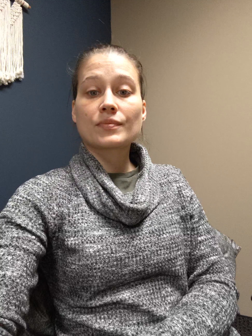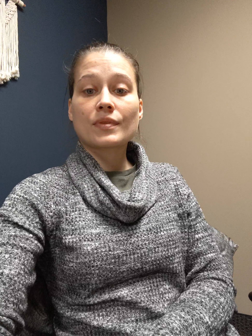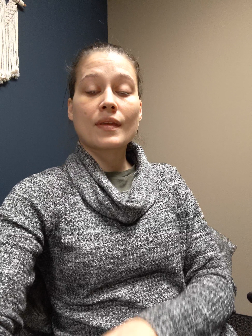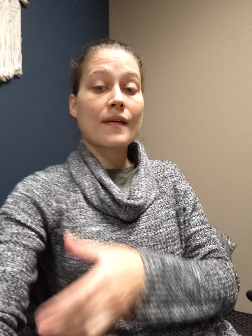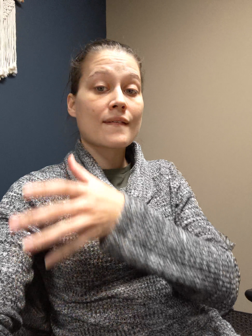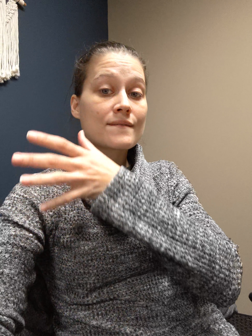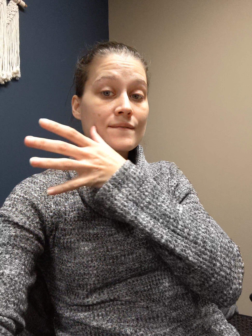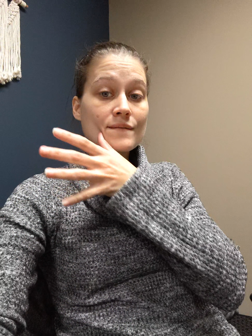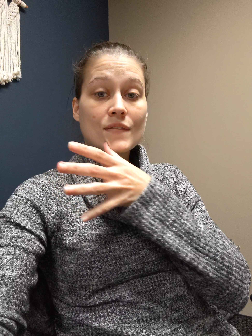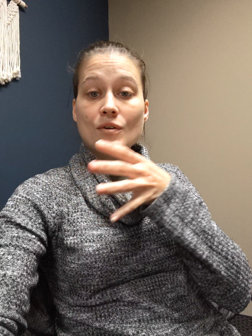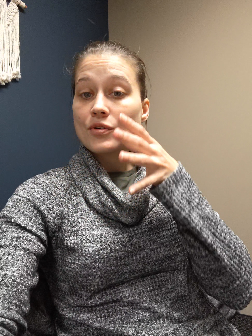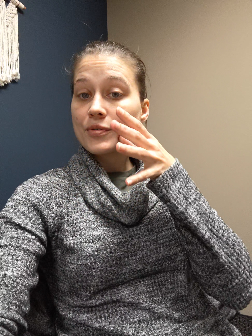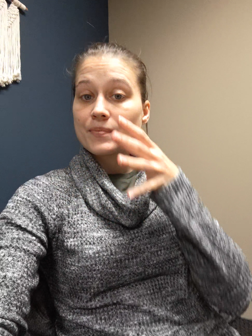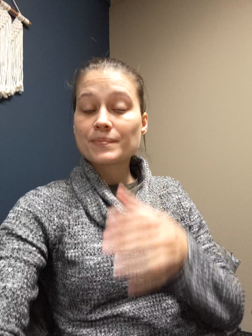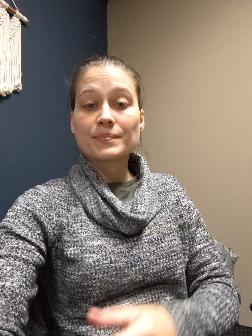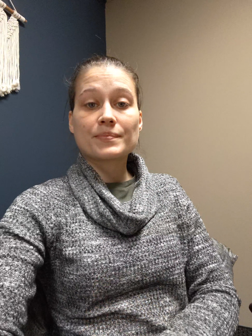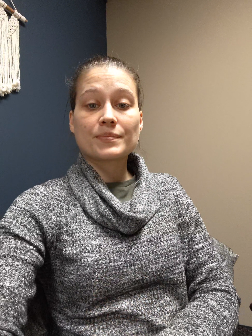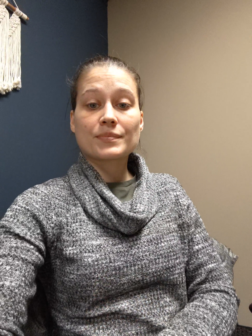farm